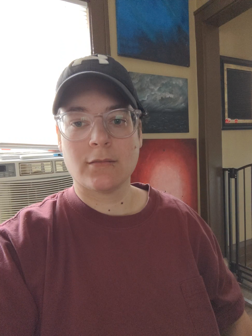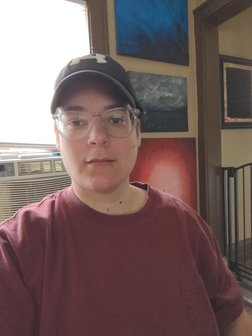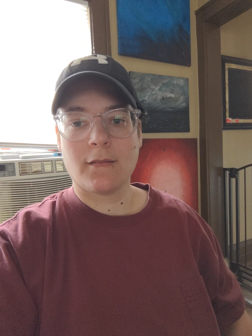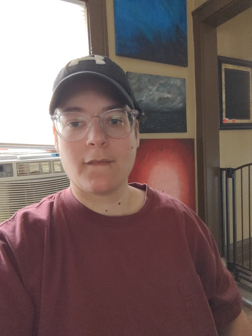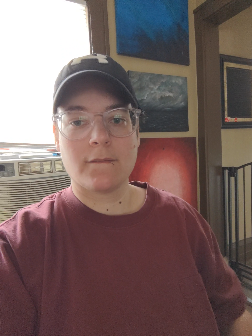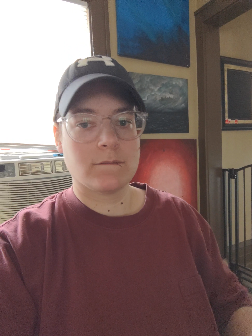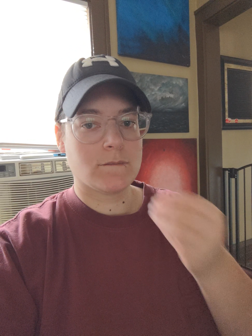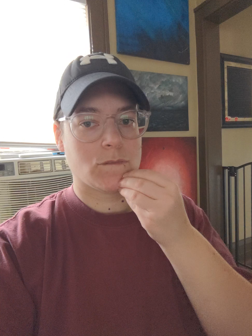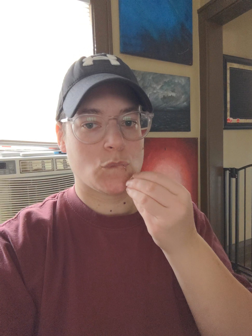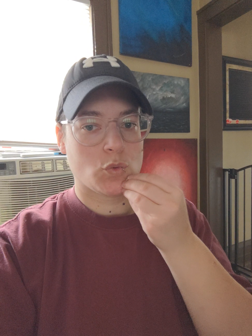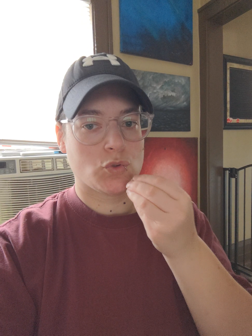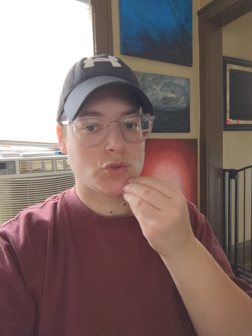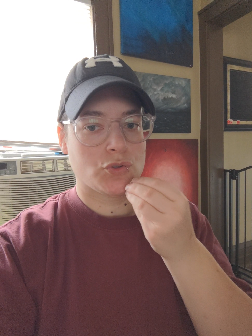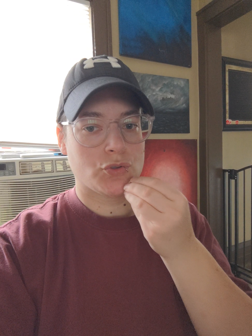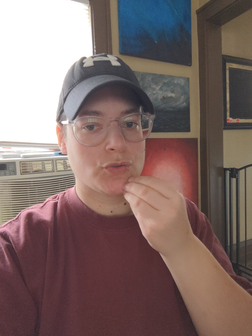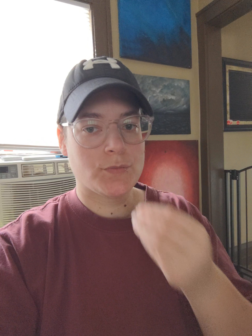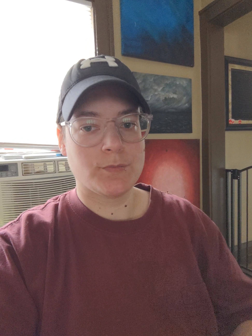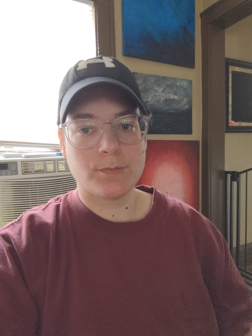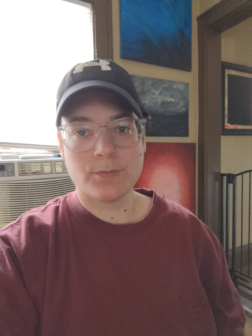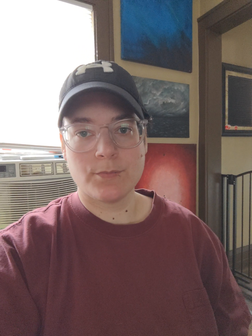food